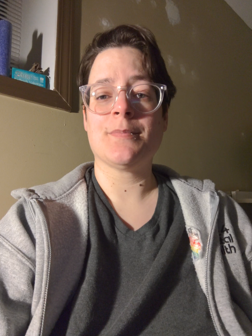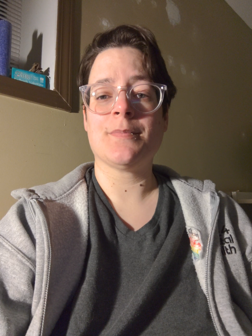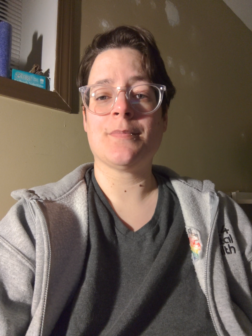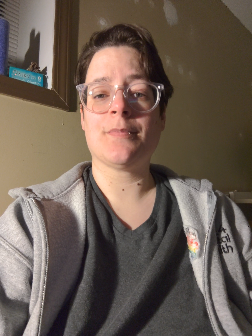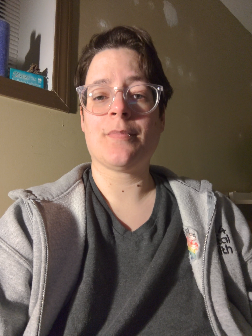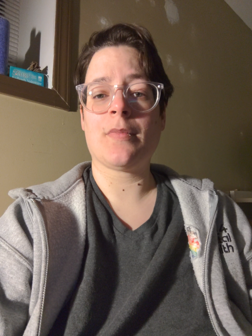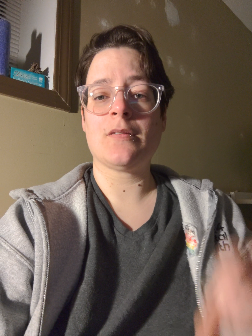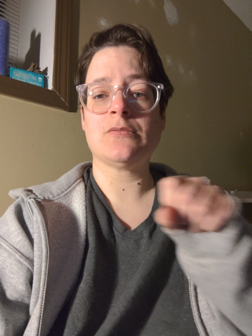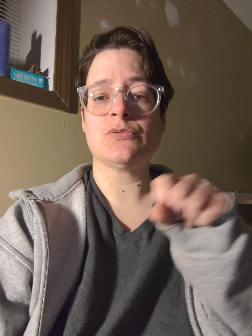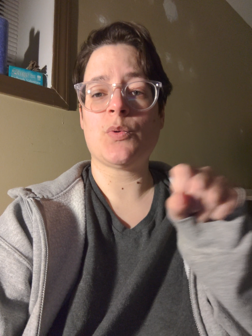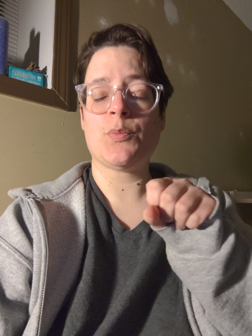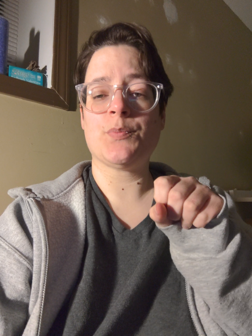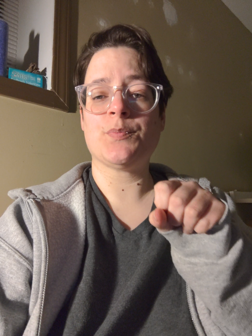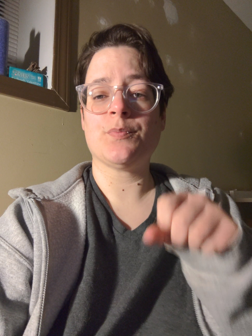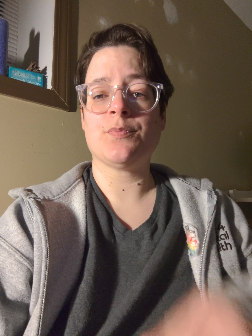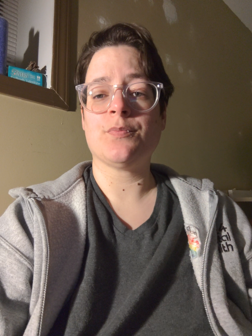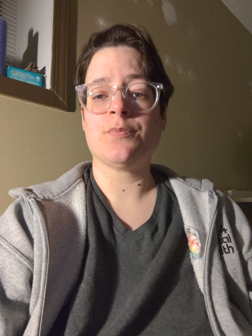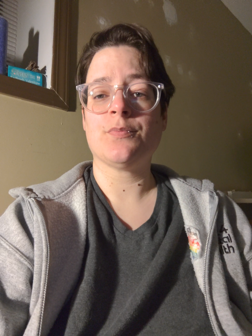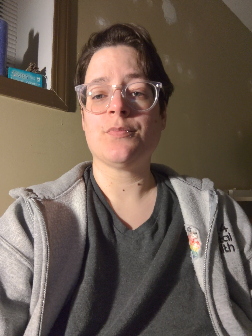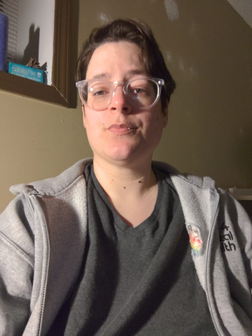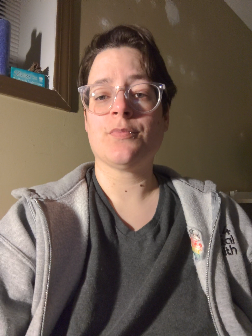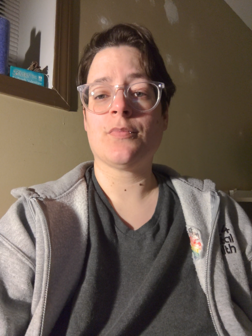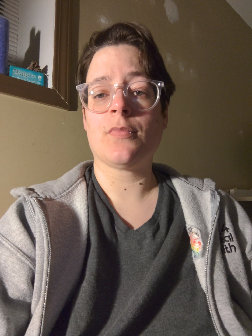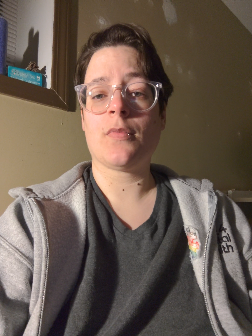shoe